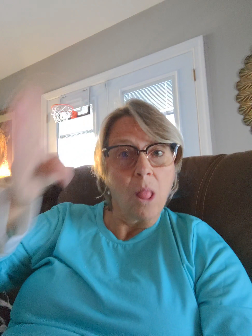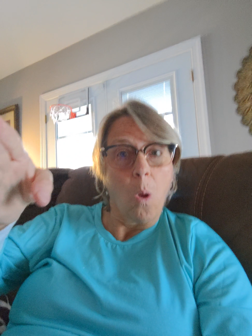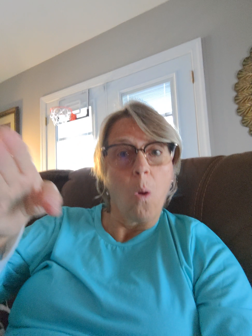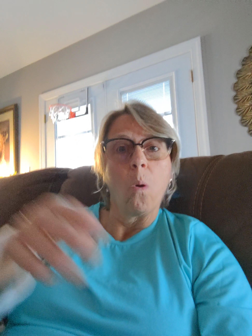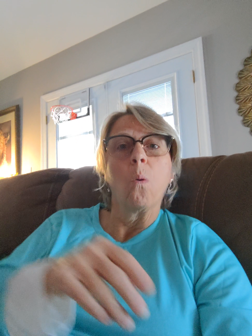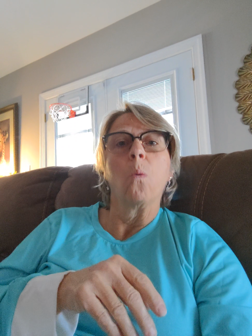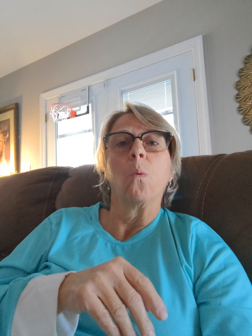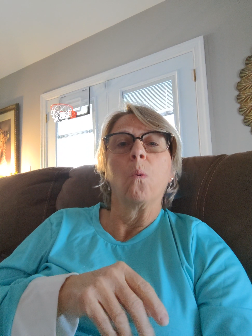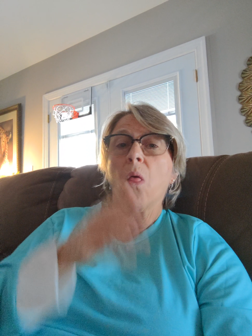hello